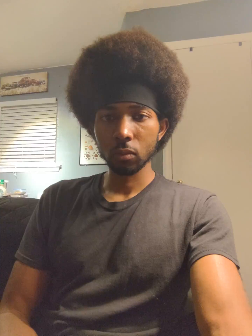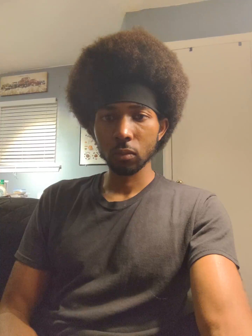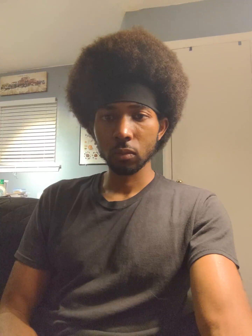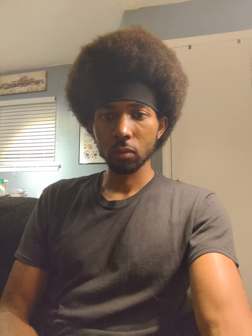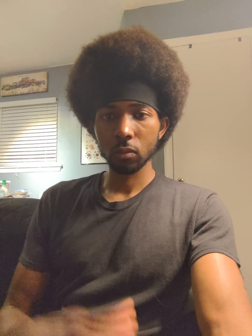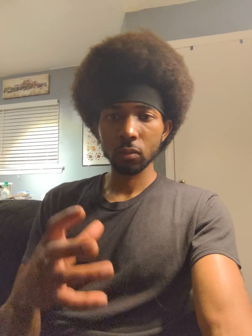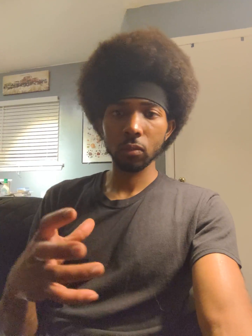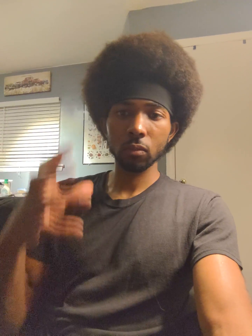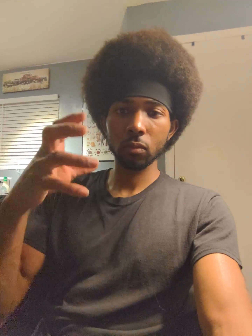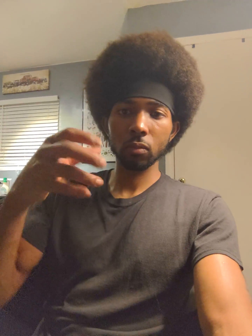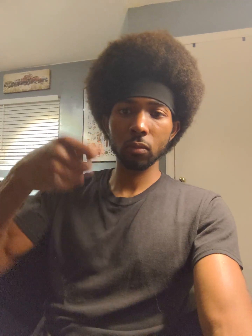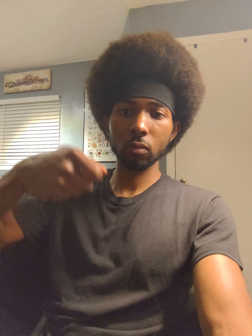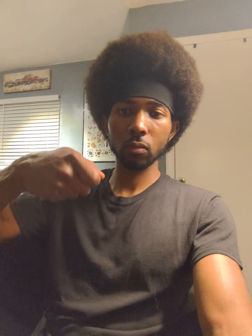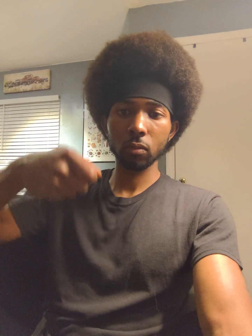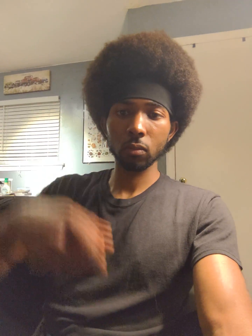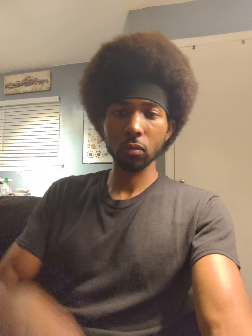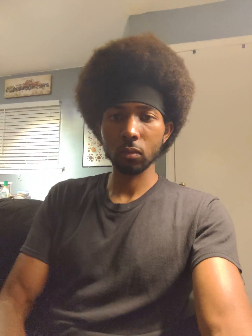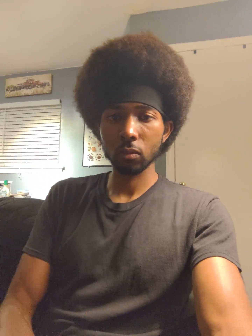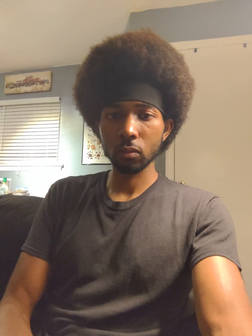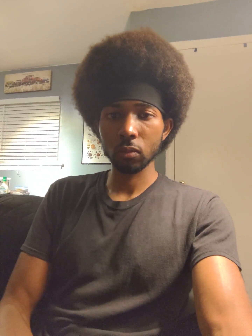bucket